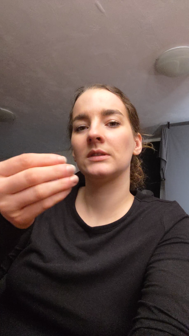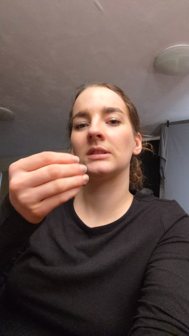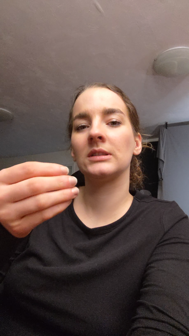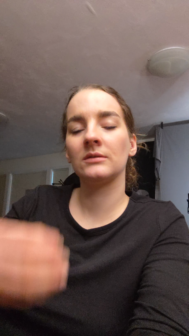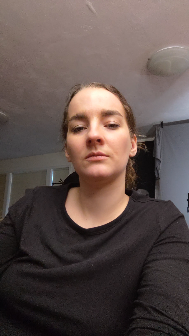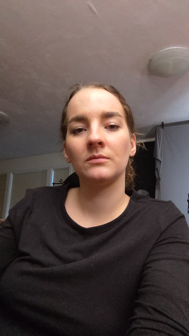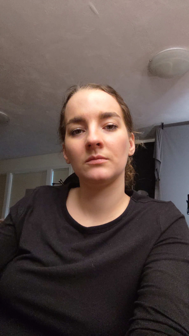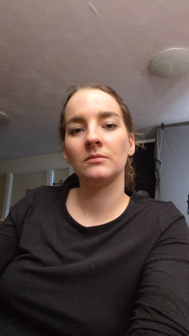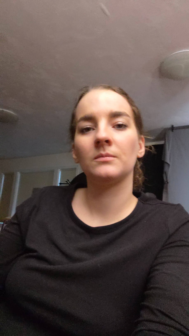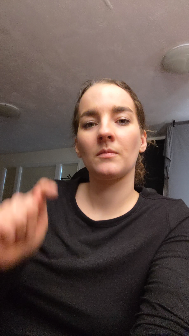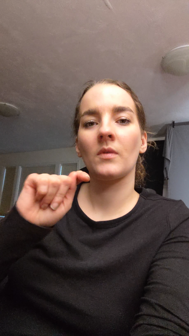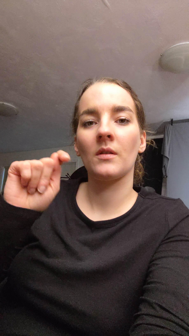bathroom